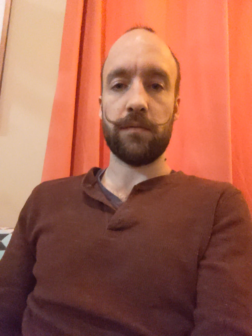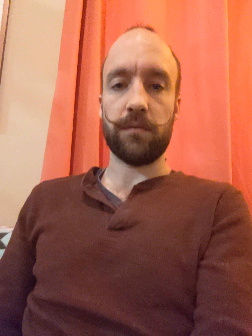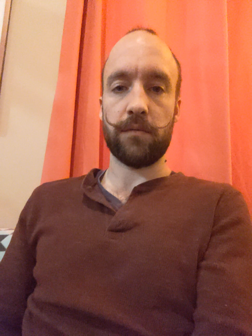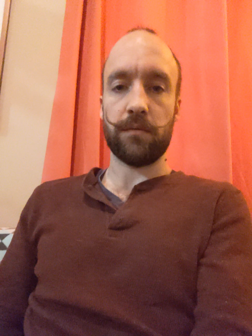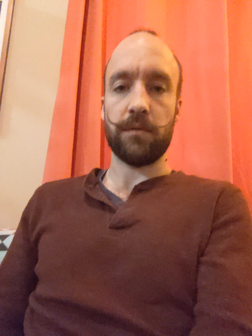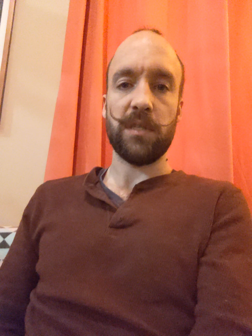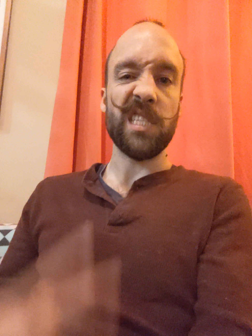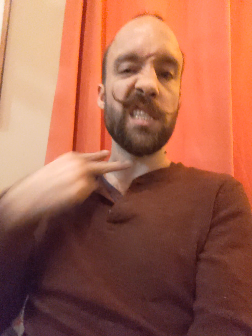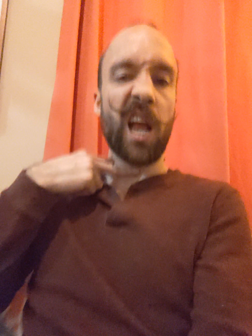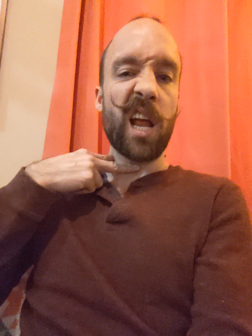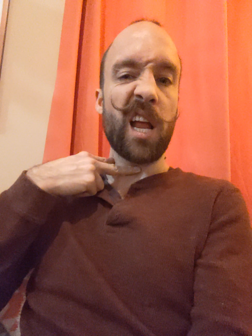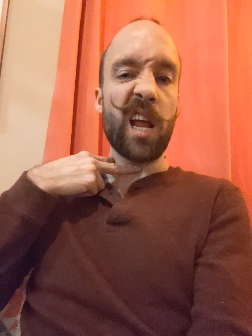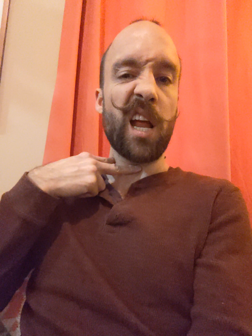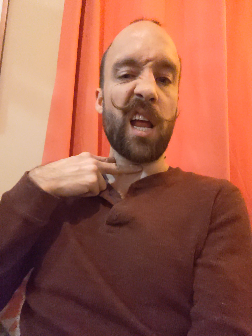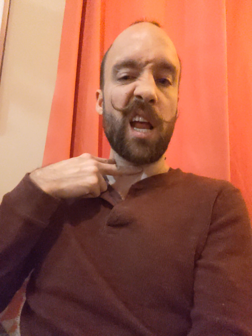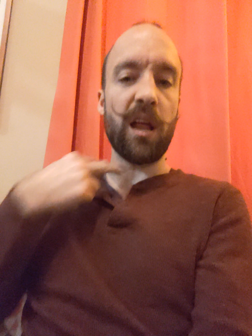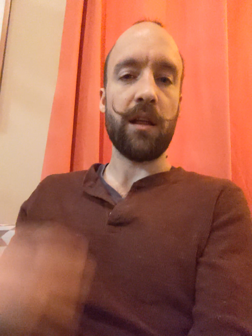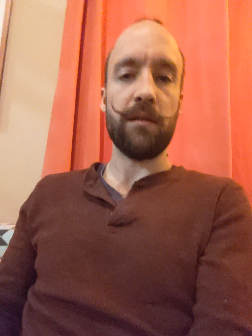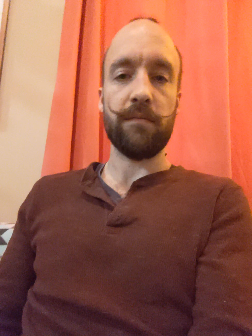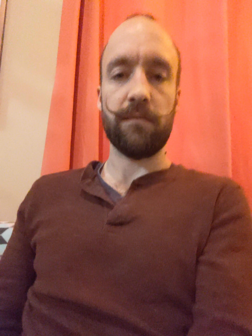stuck